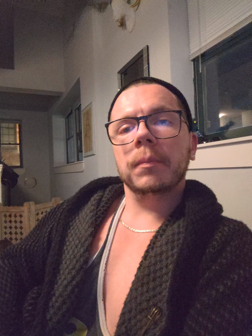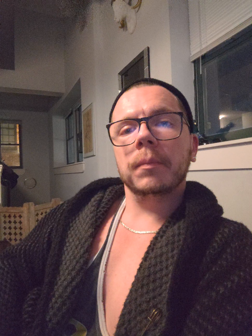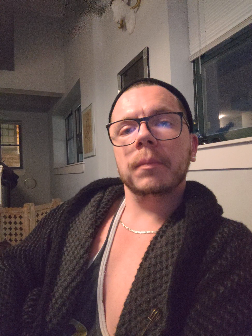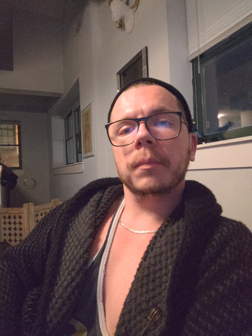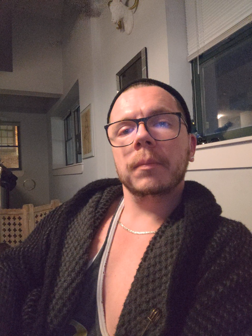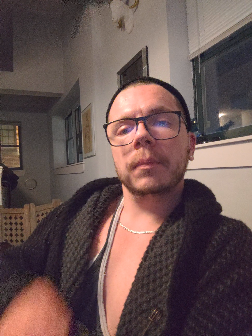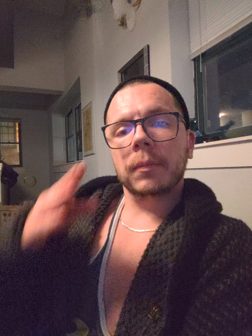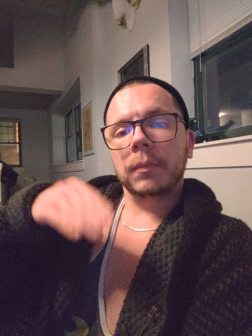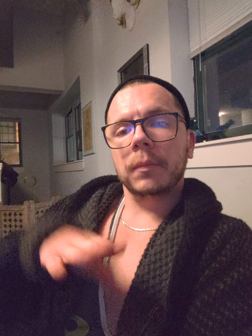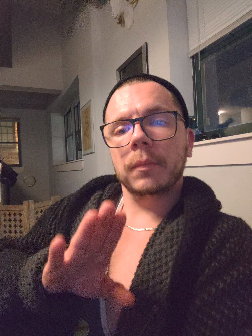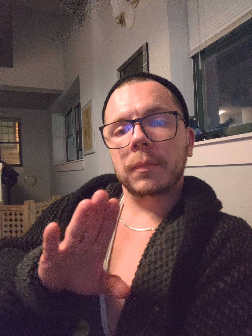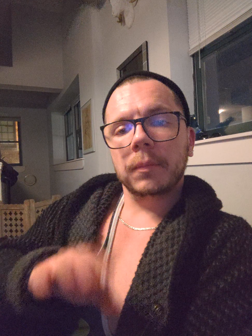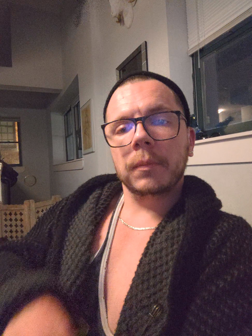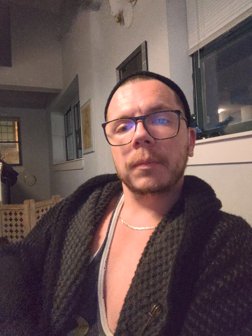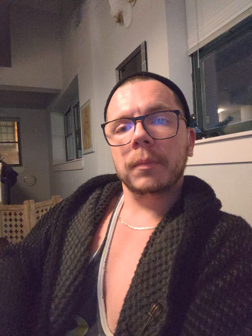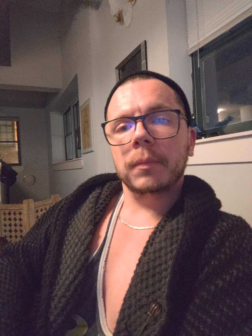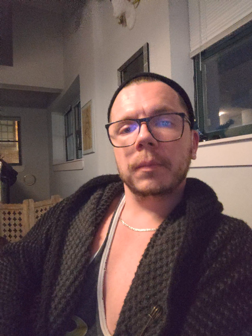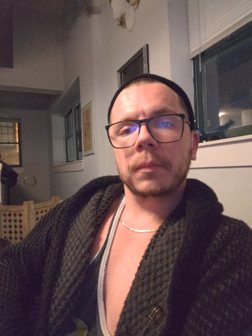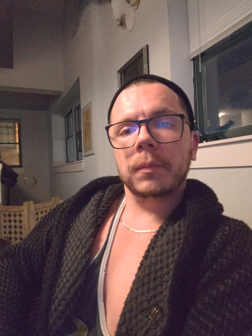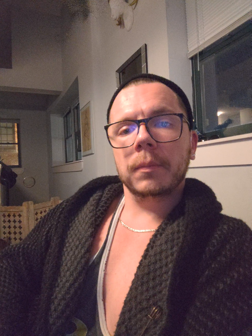into